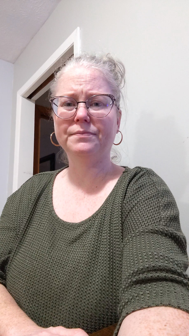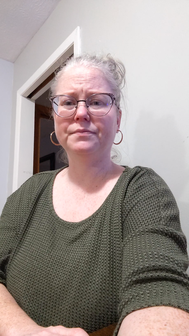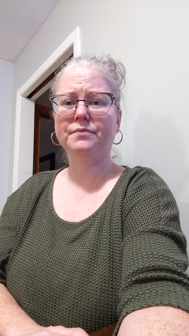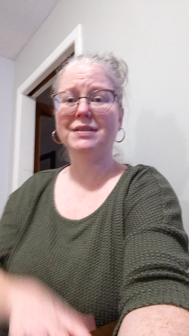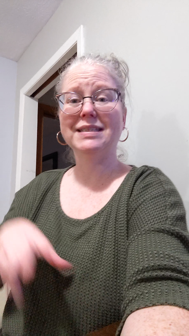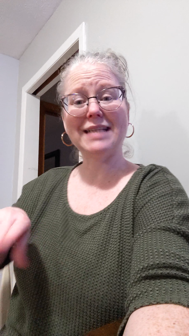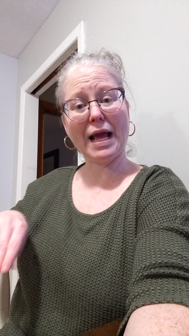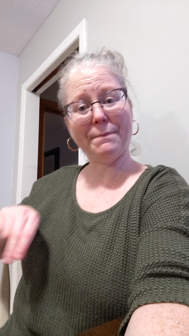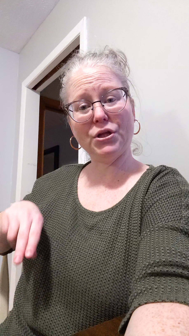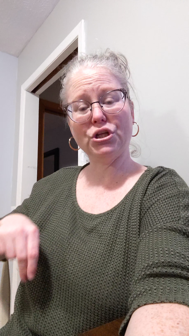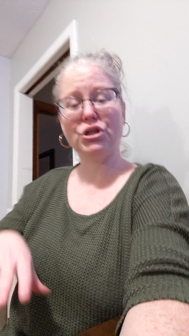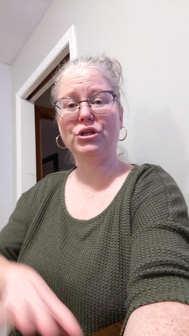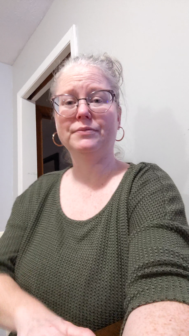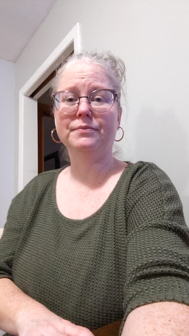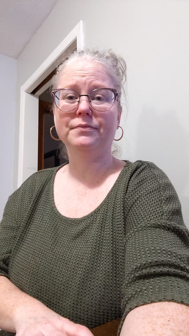diaper